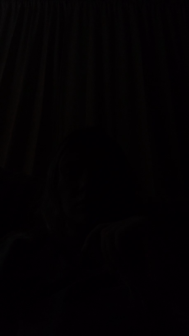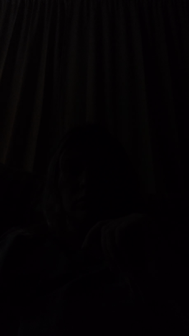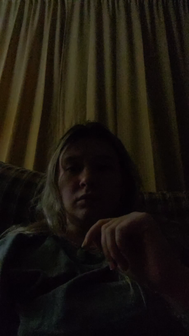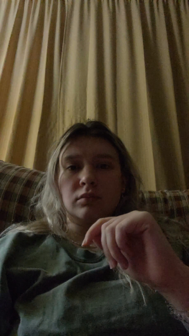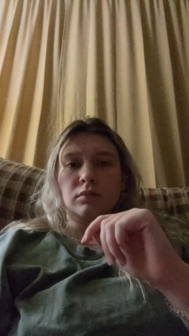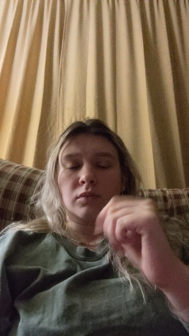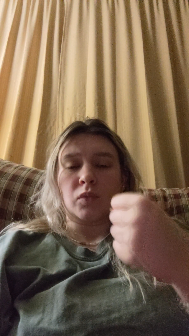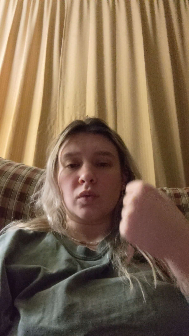coffee